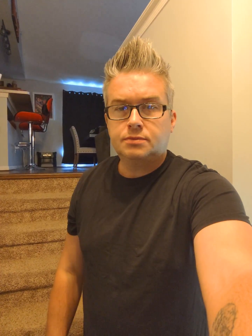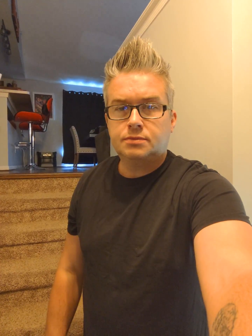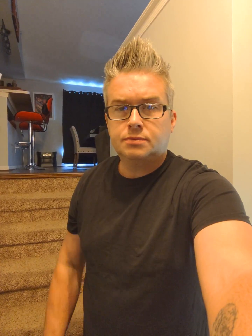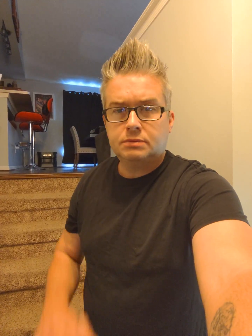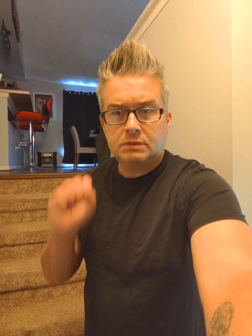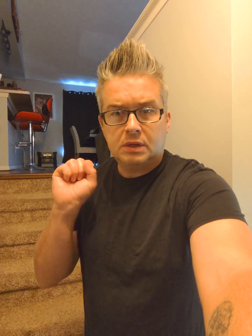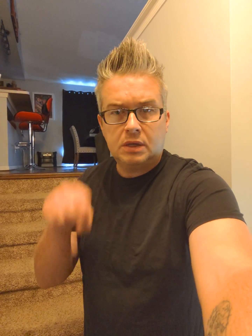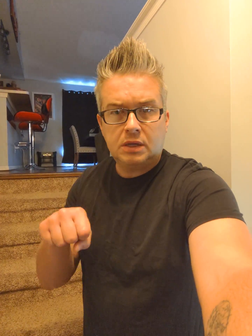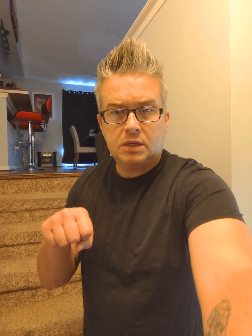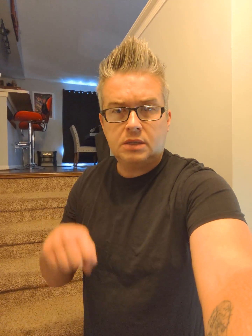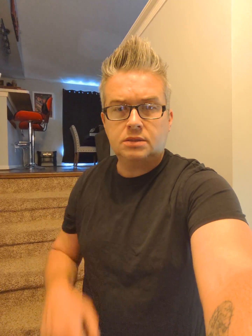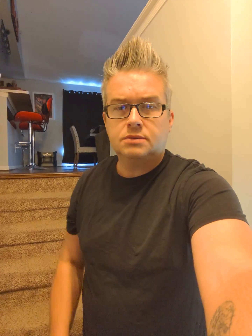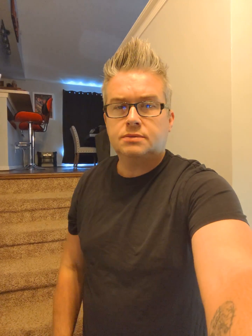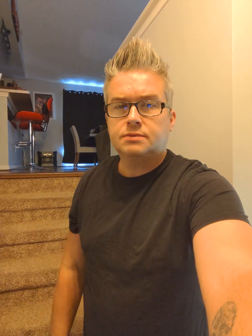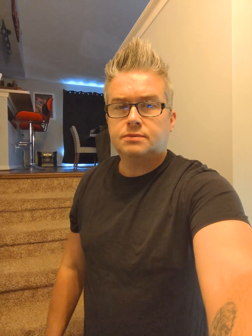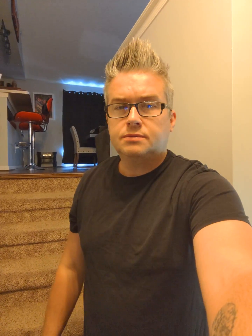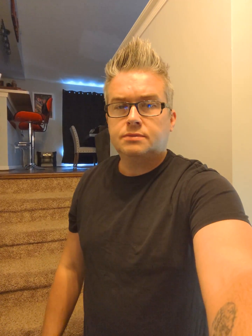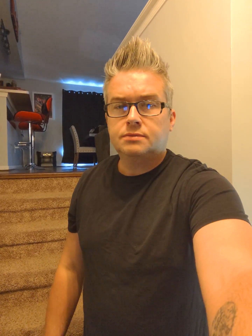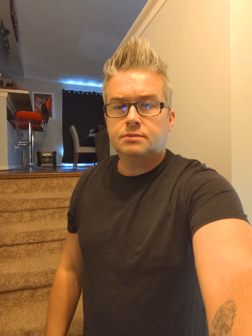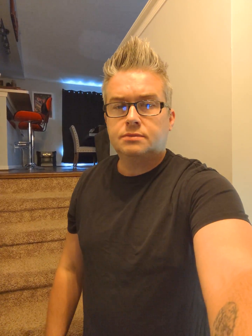could